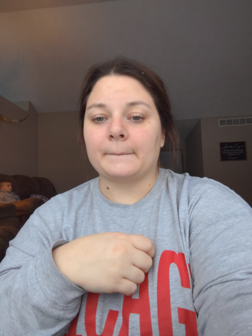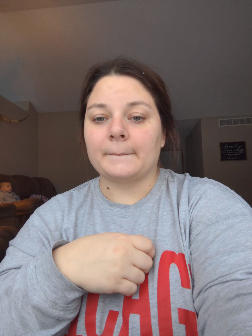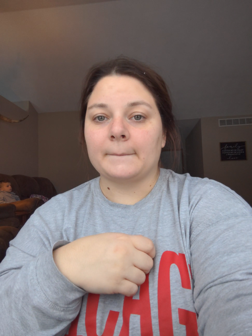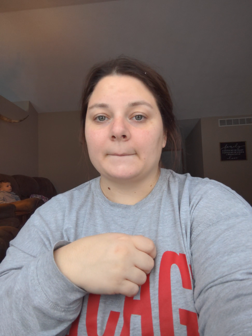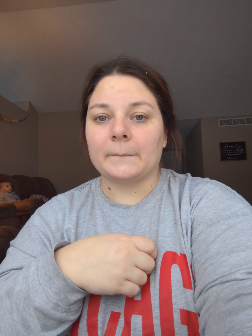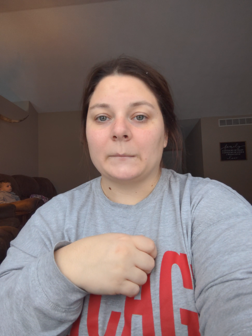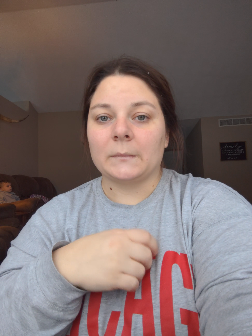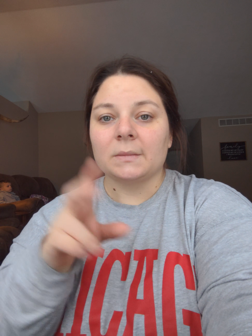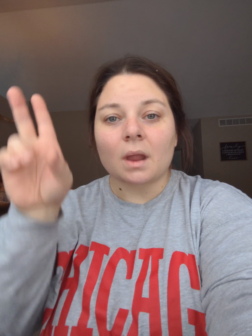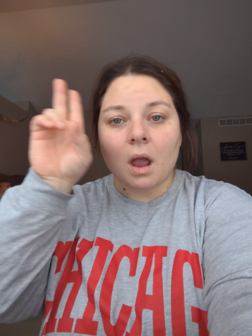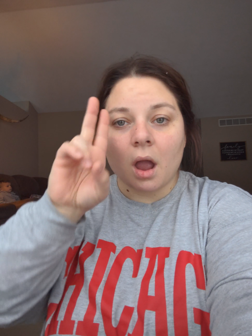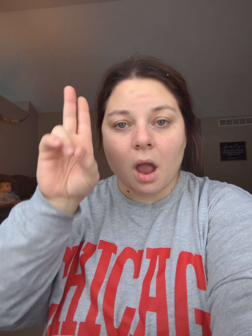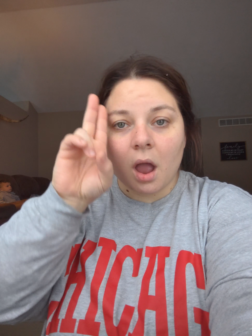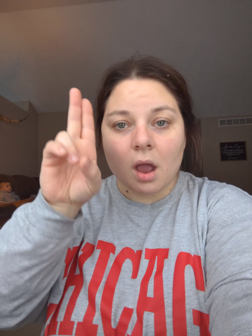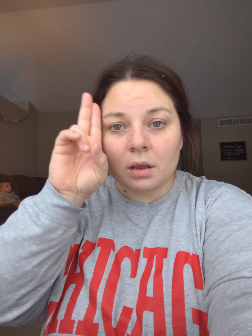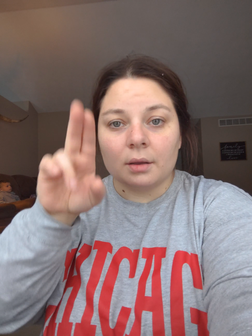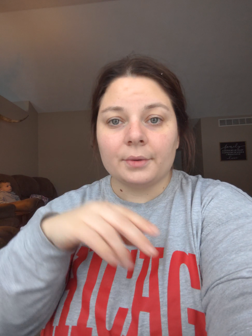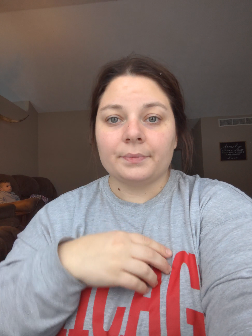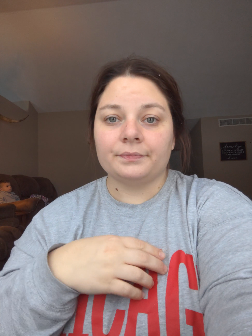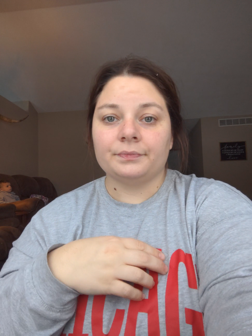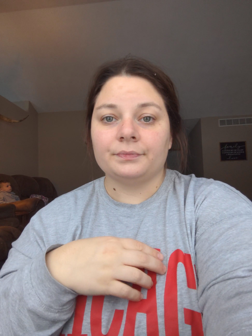uncle